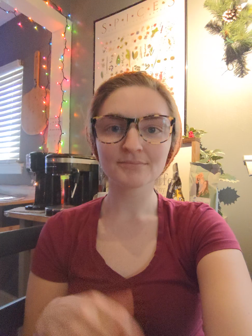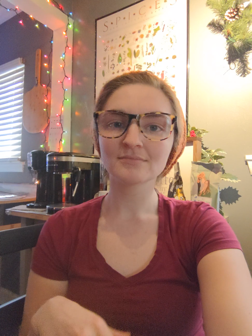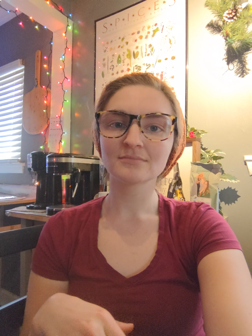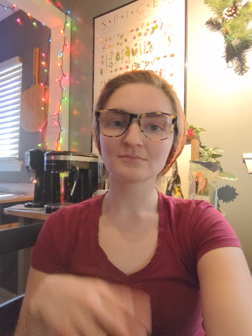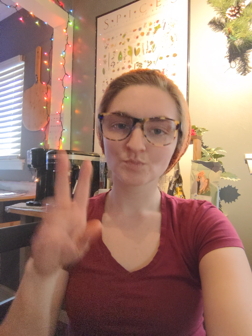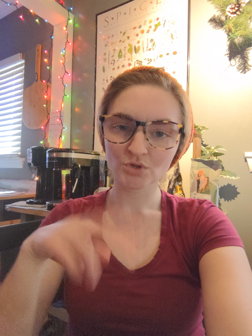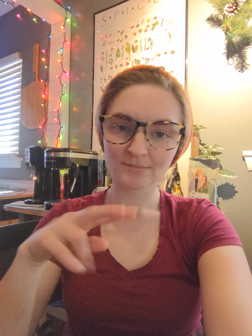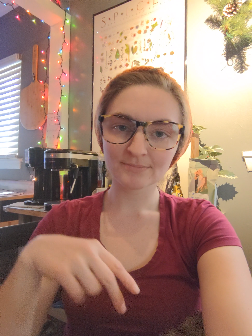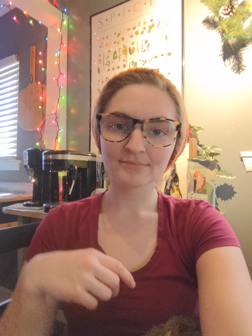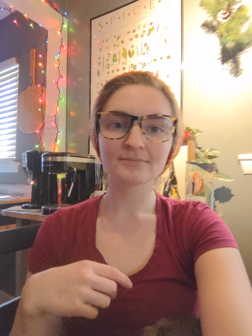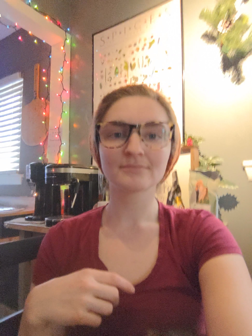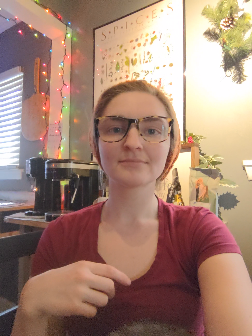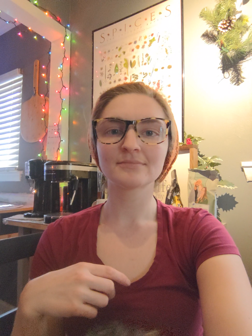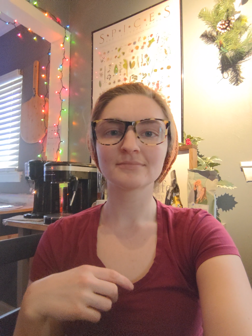read